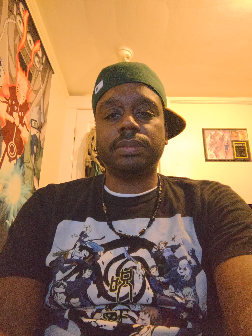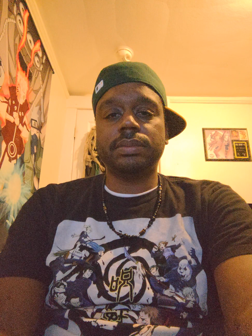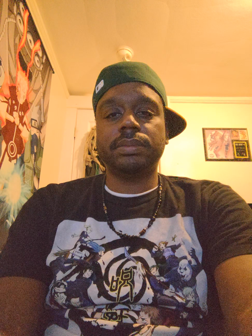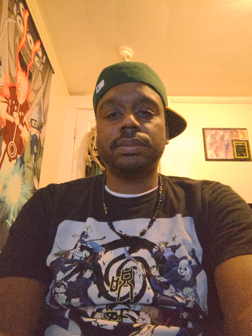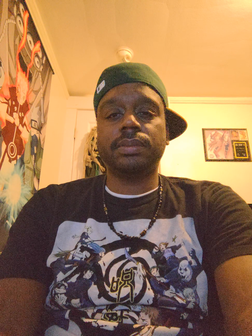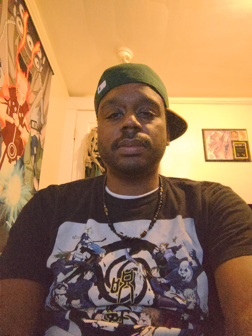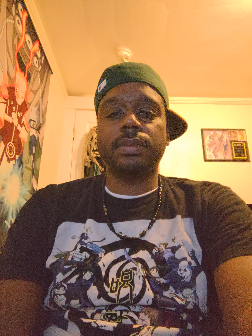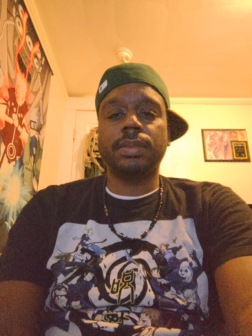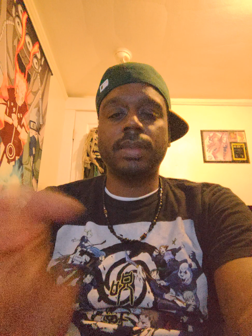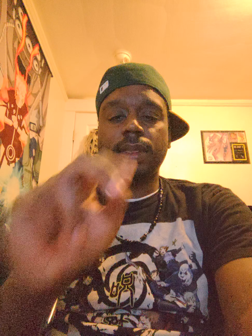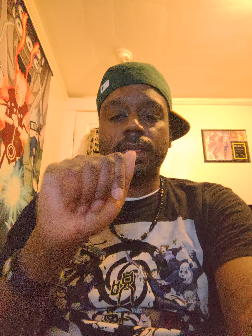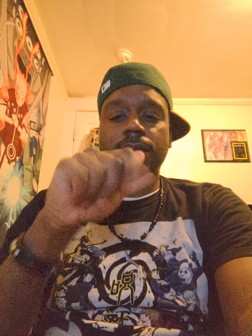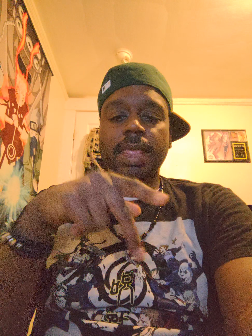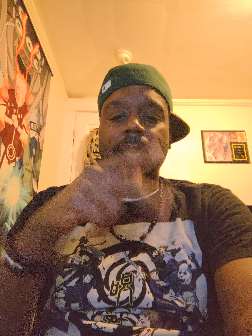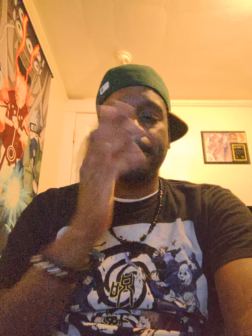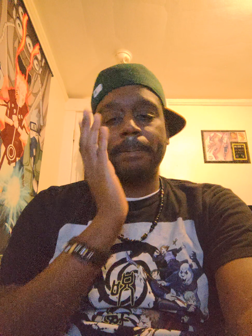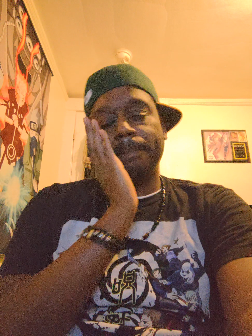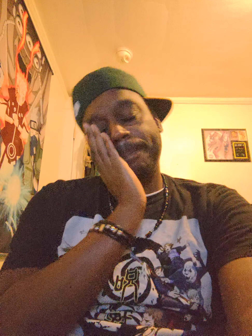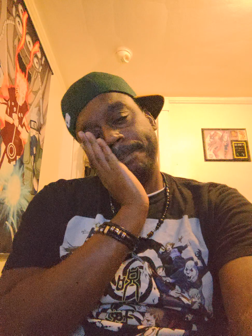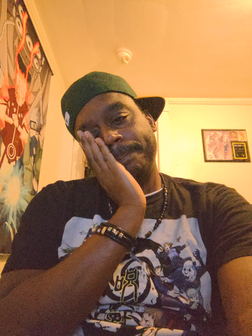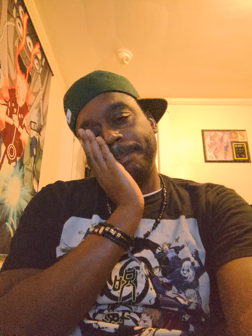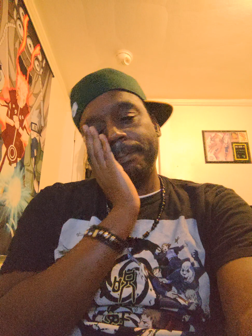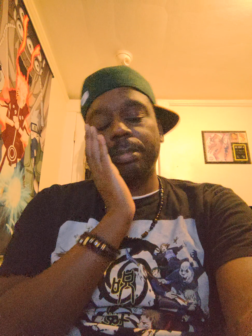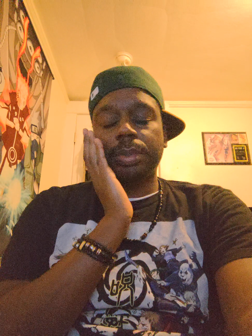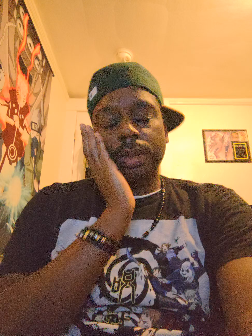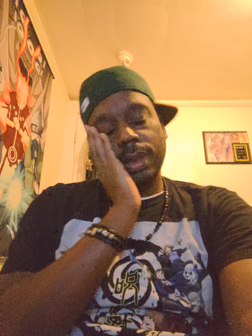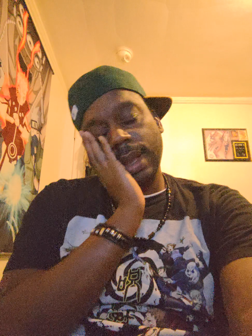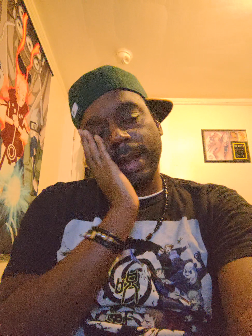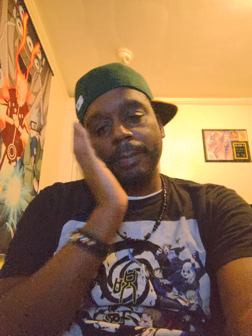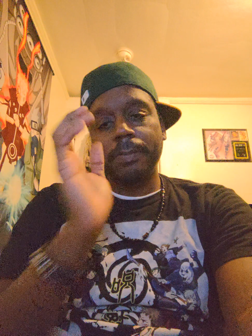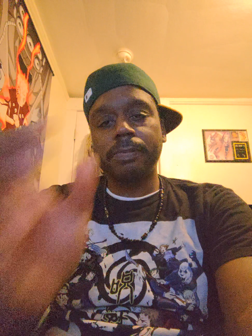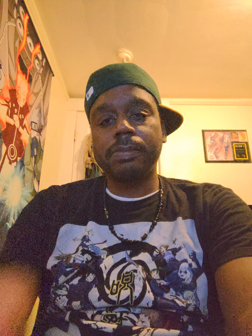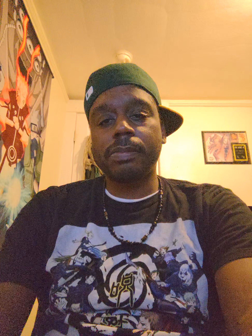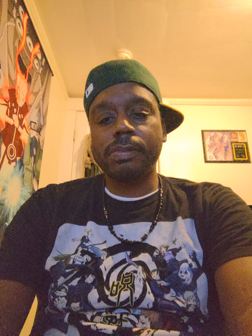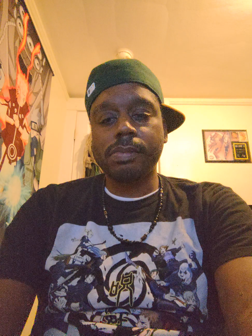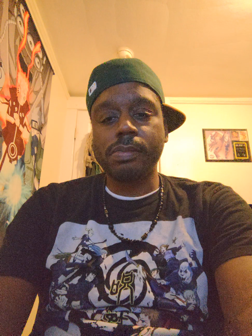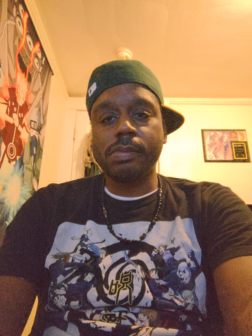nap